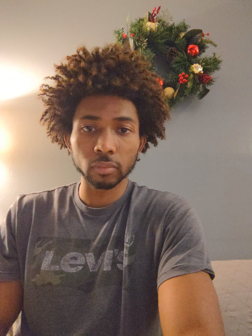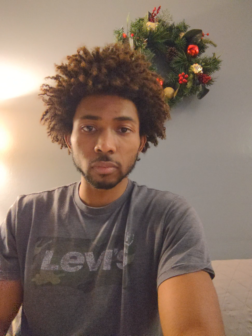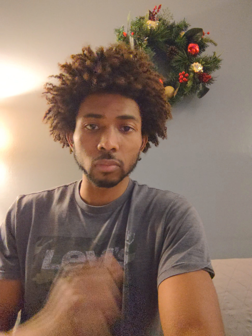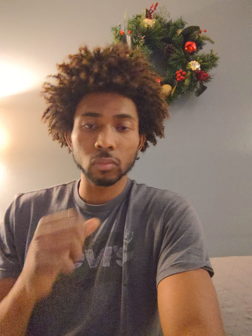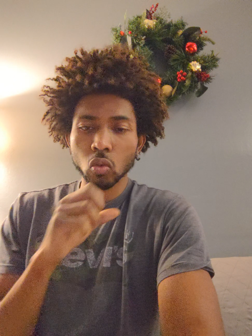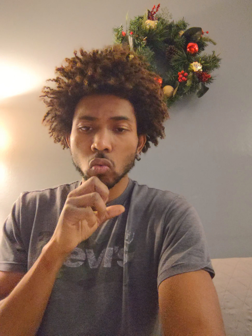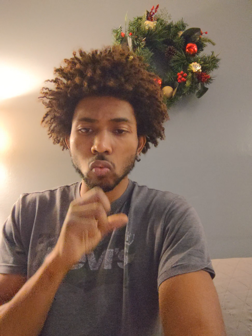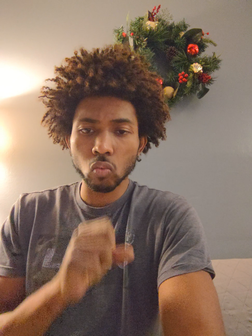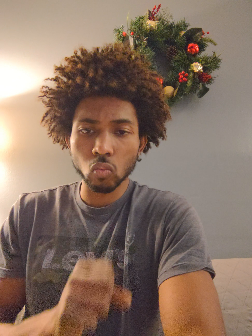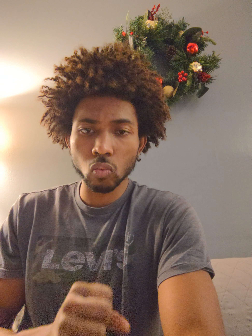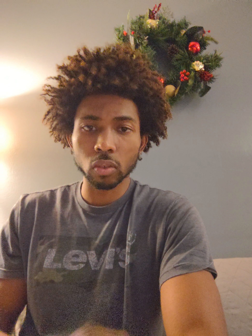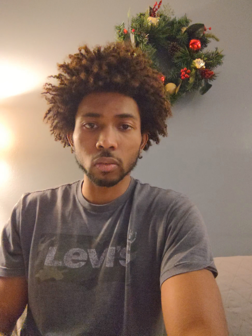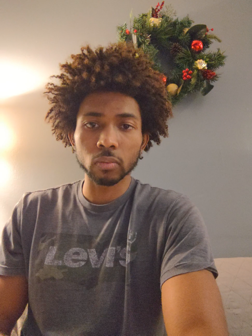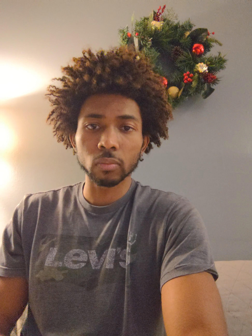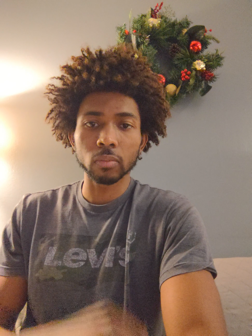old